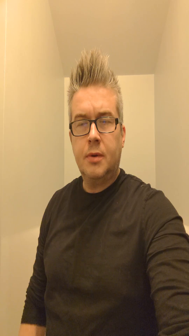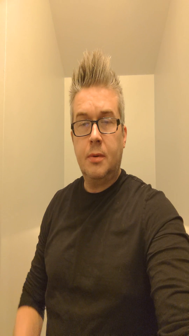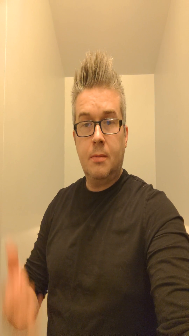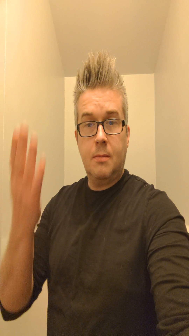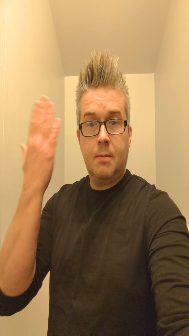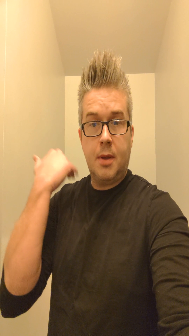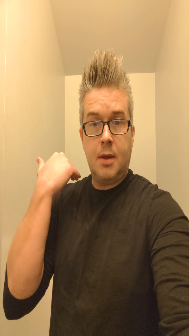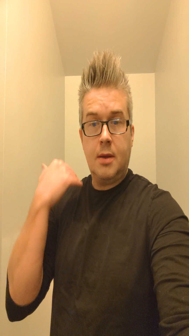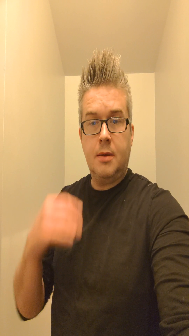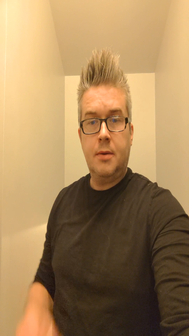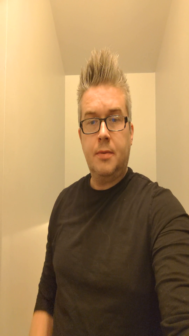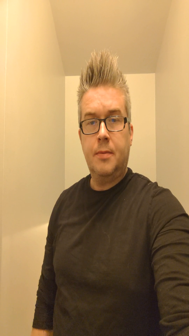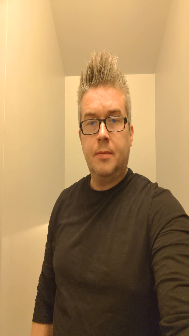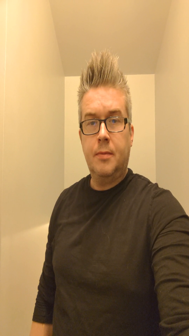before